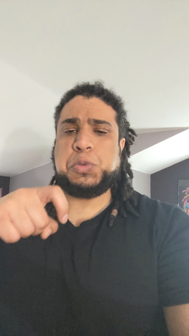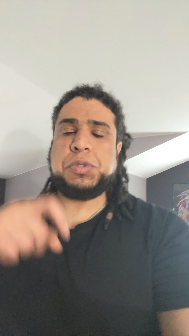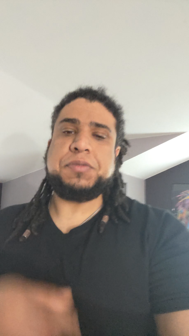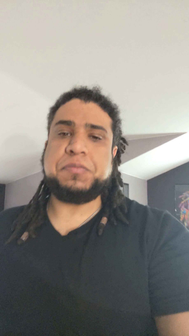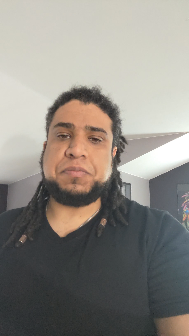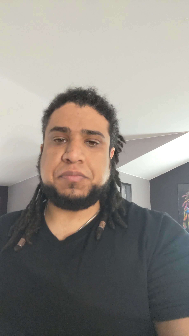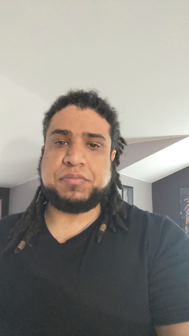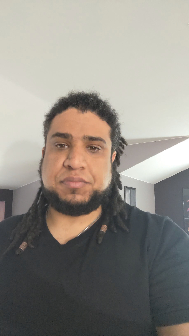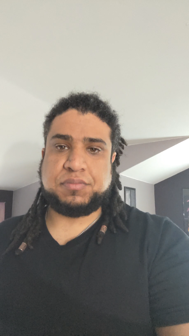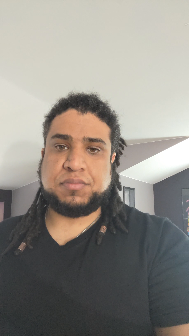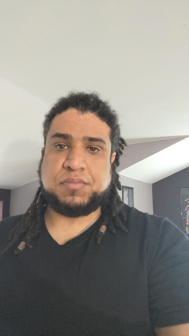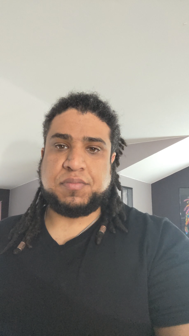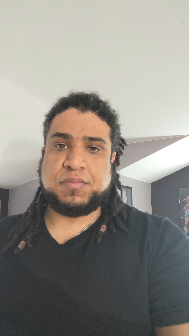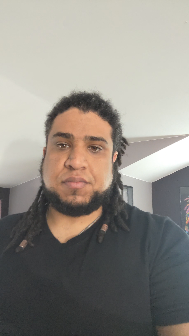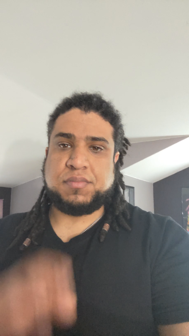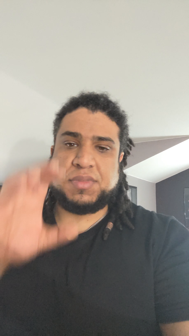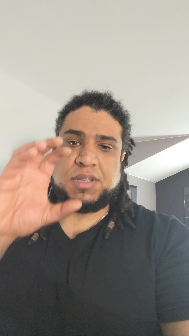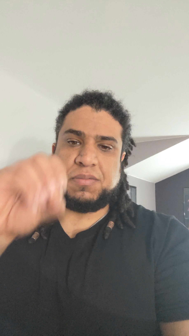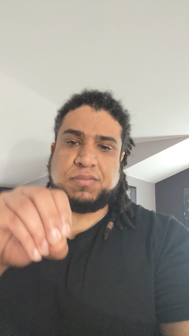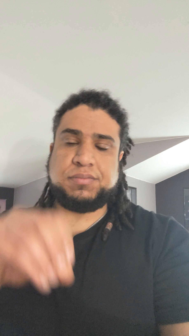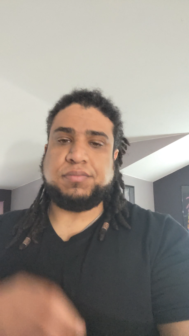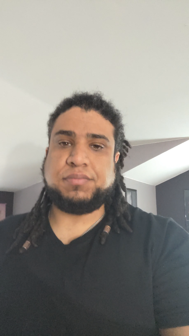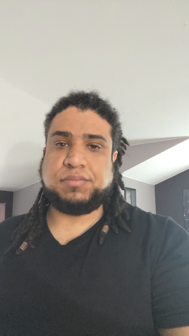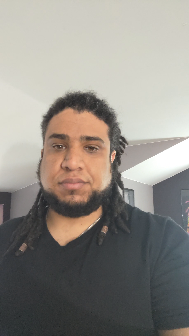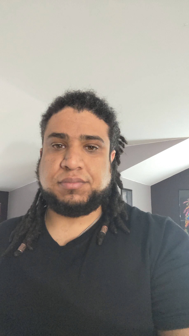bite